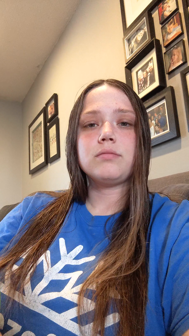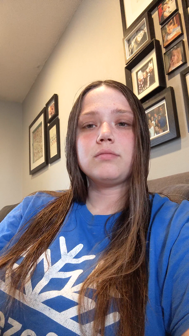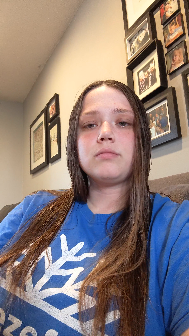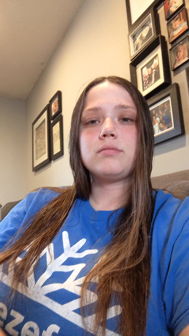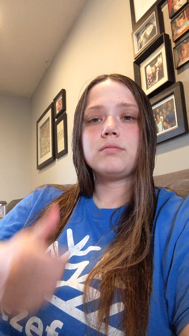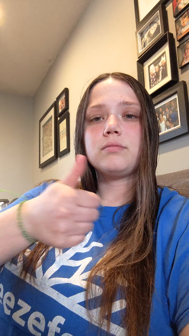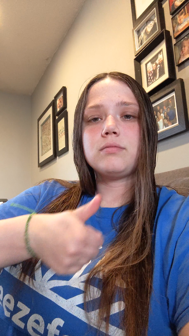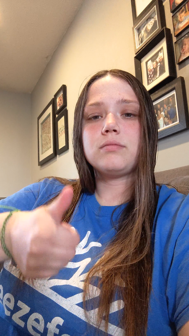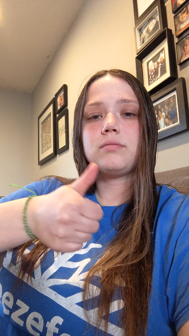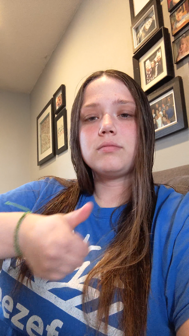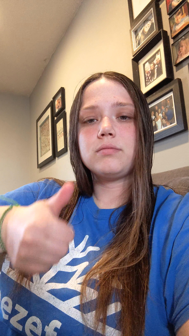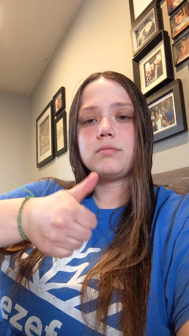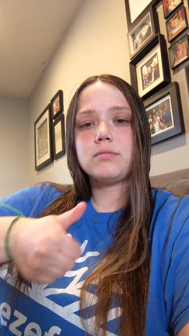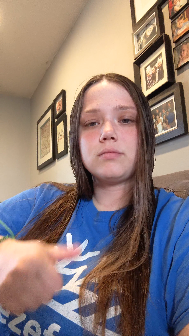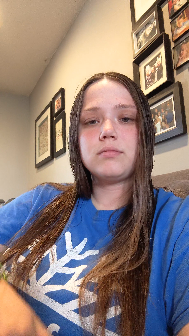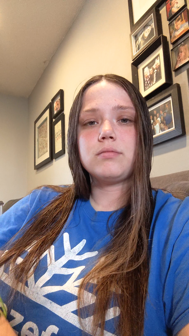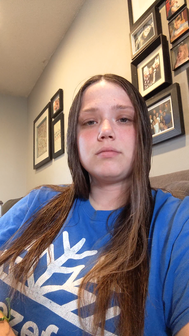basement